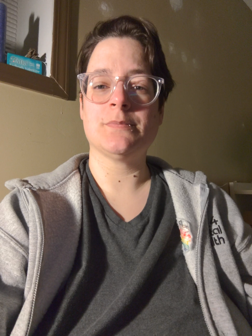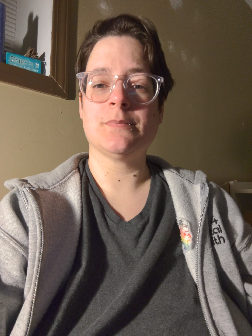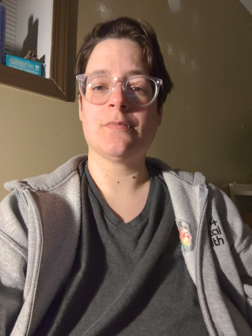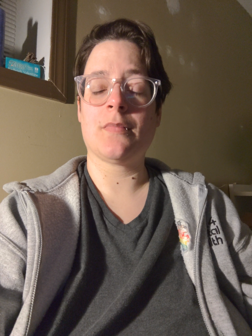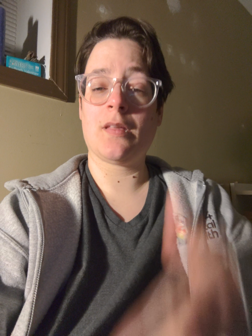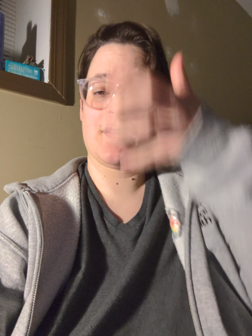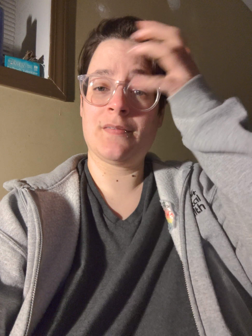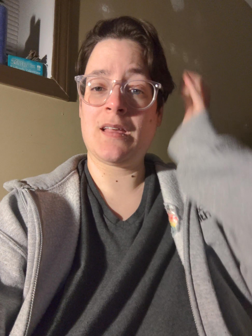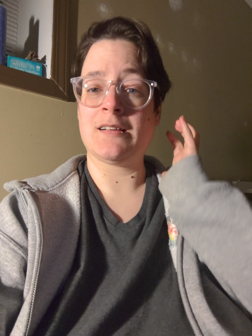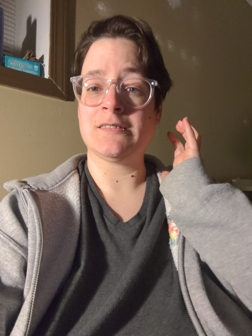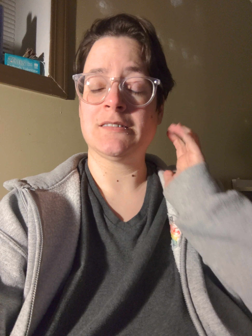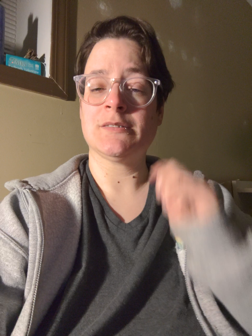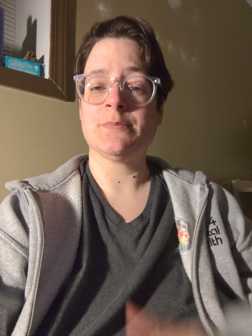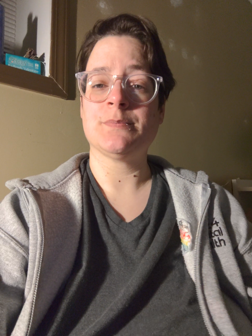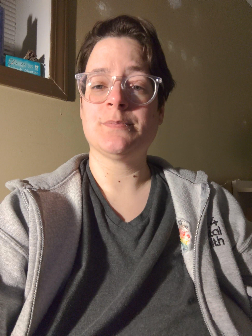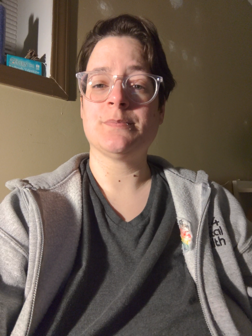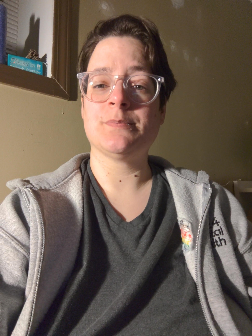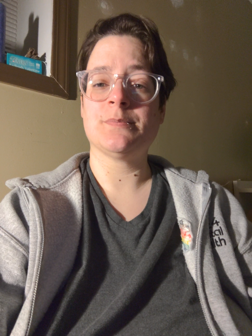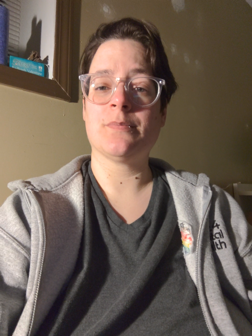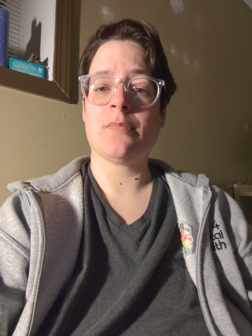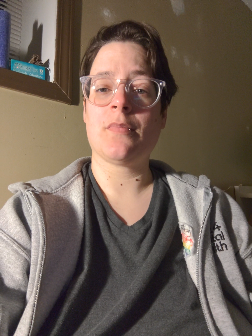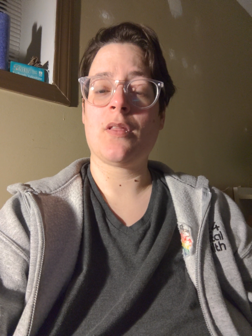lion